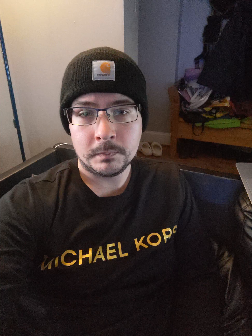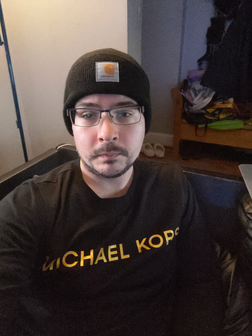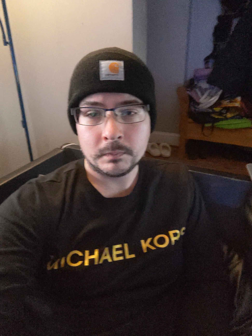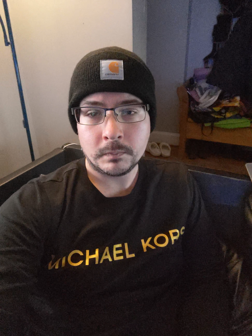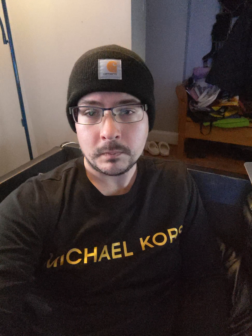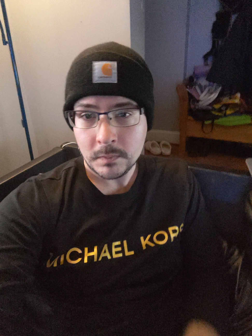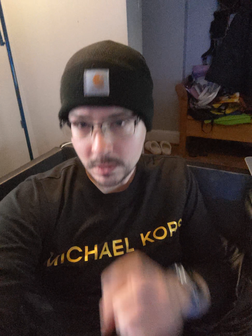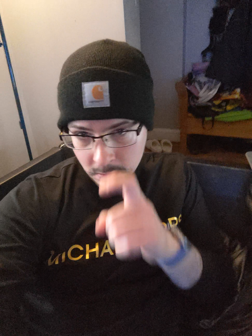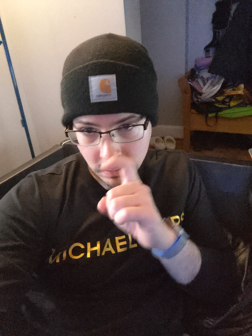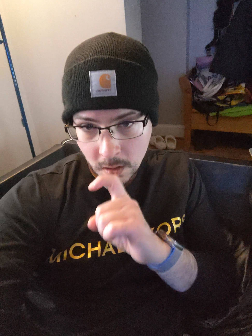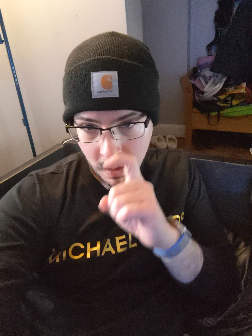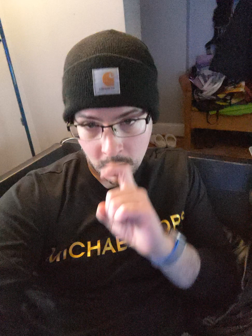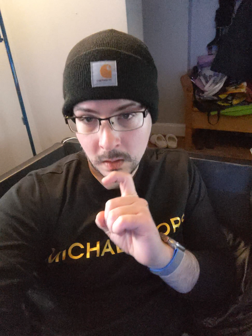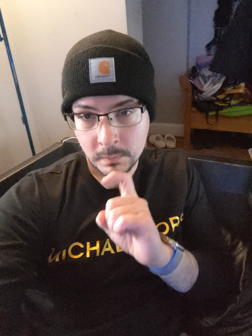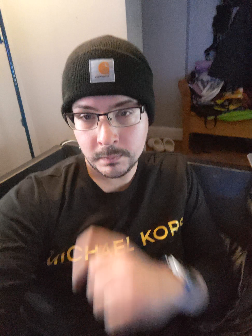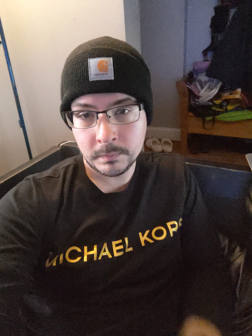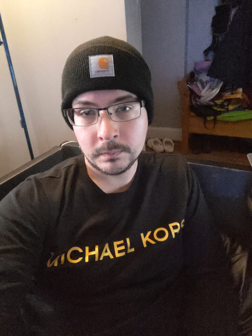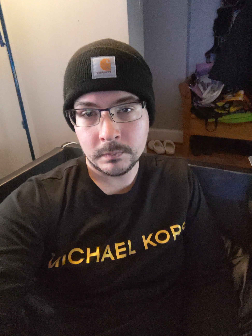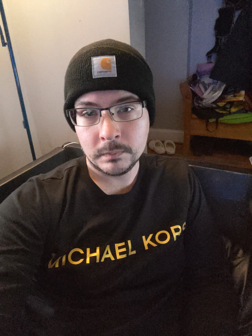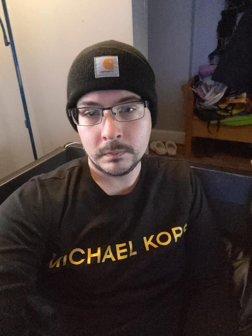doll